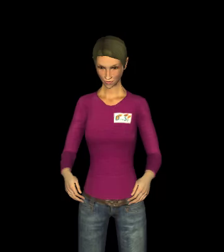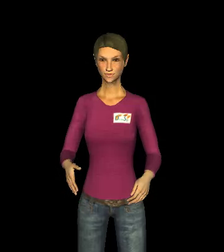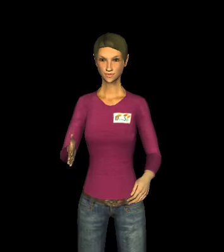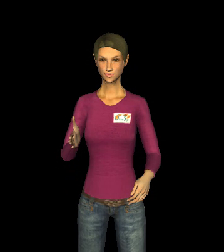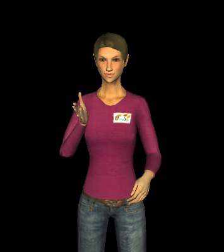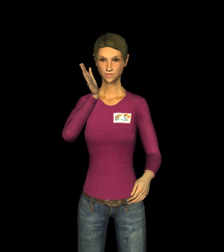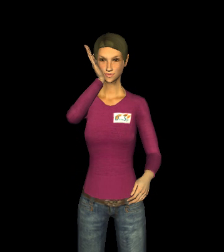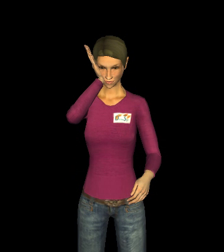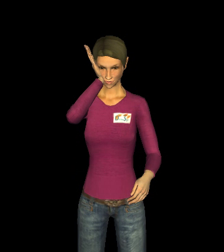ينام